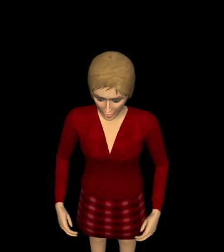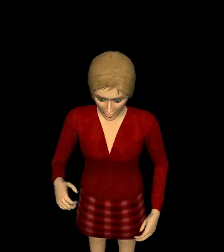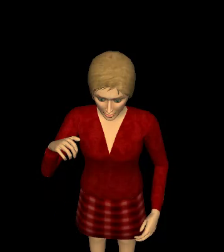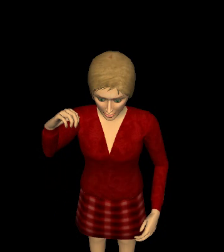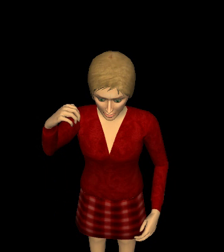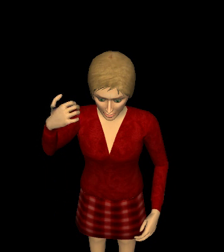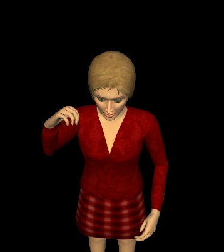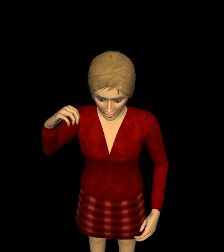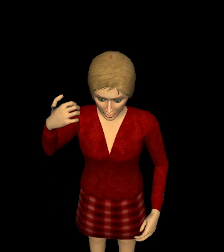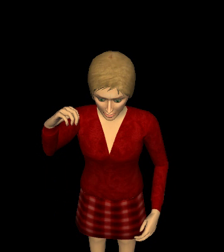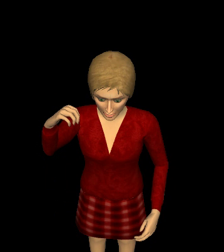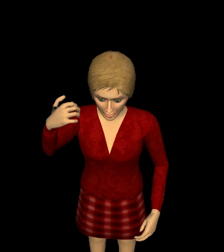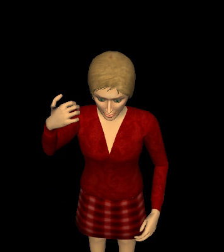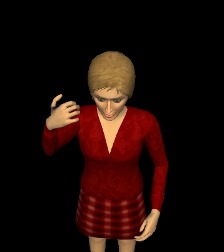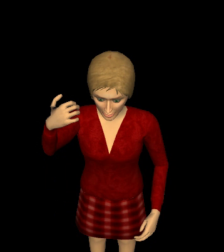شمس